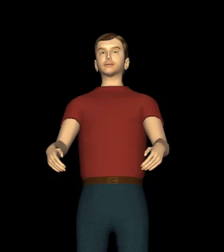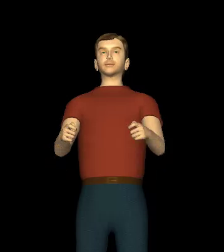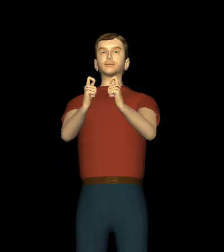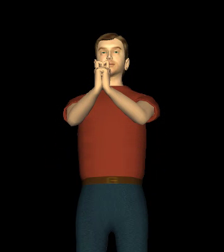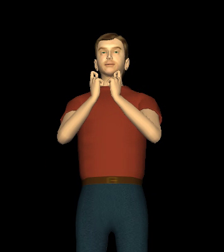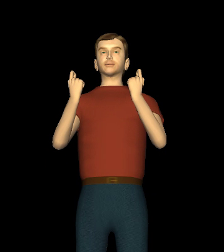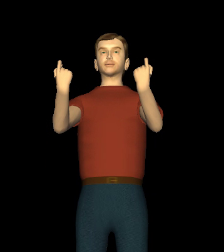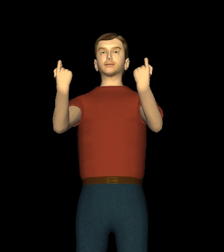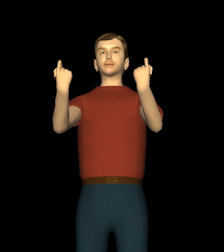صحف